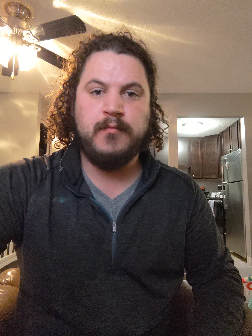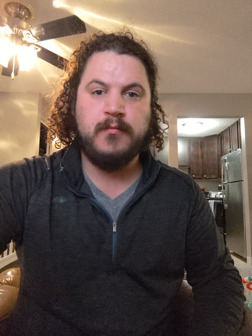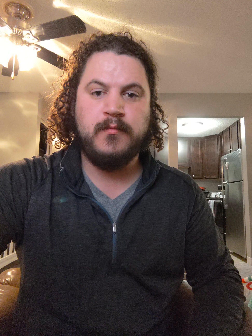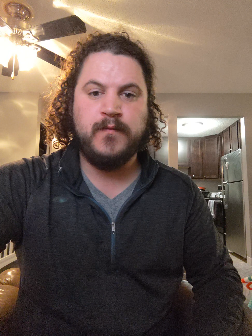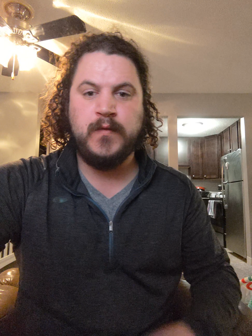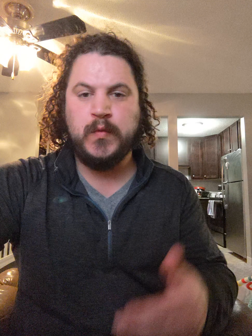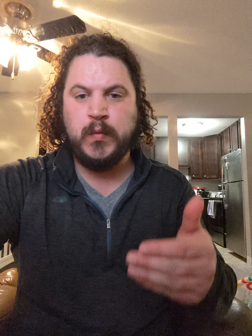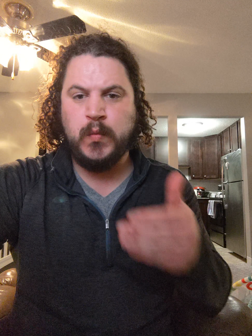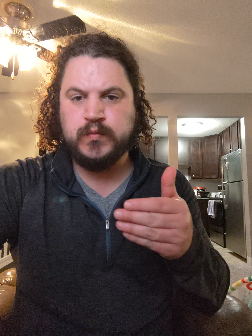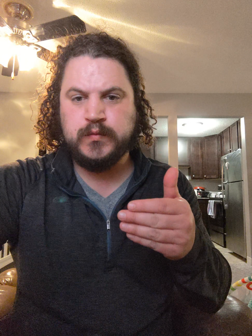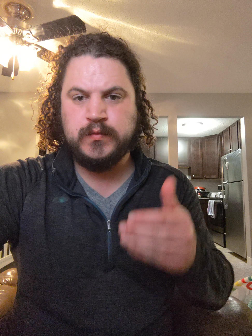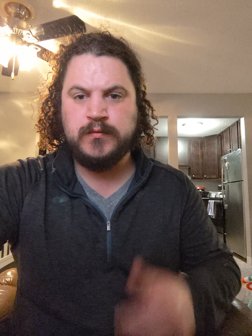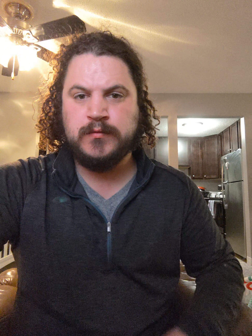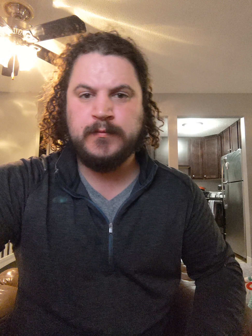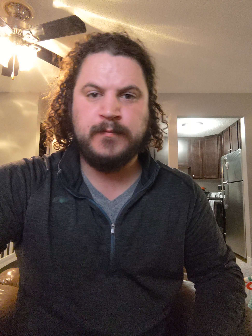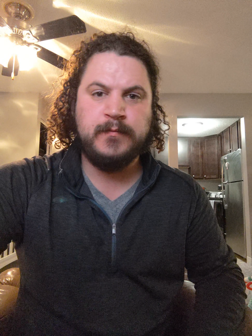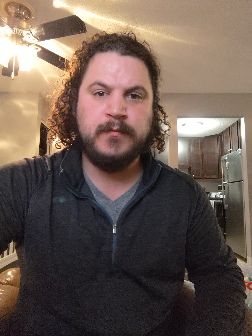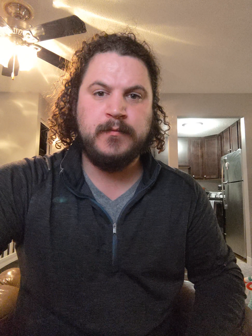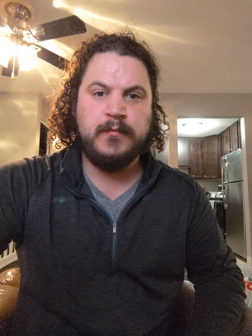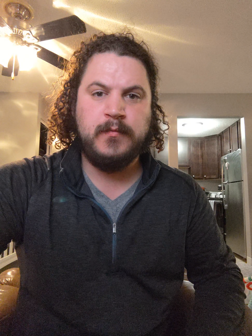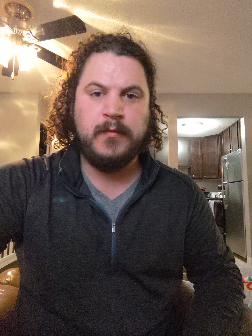close